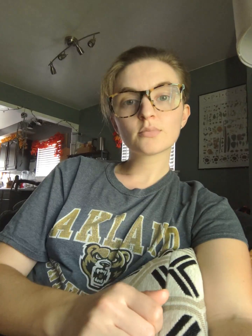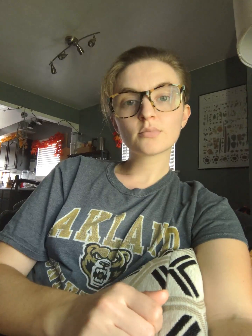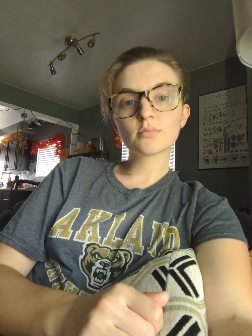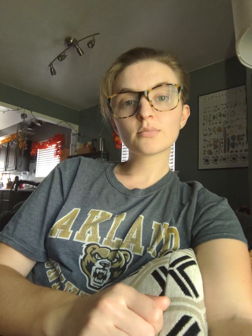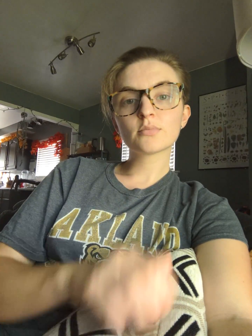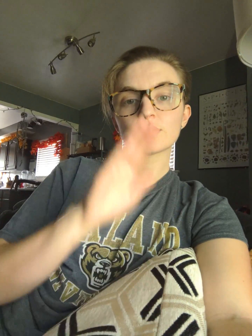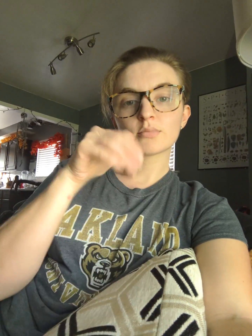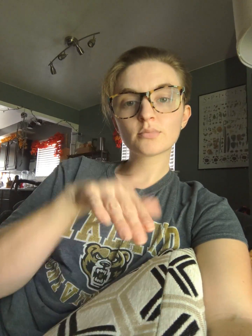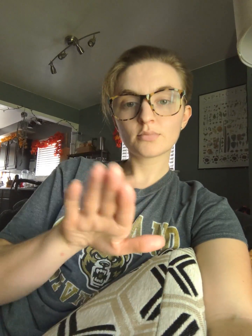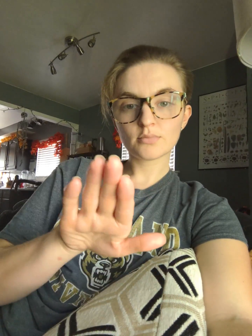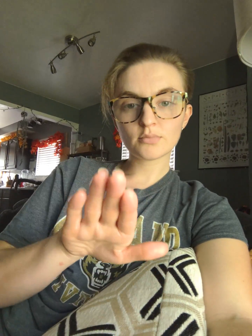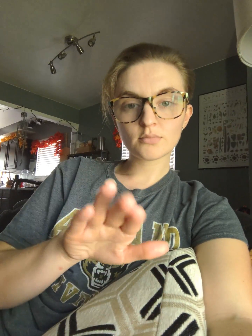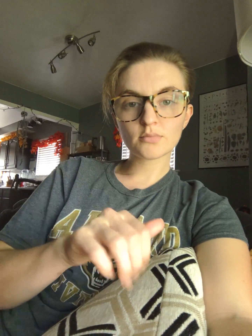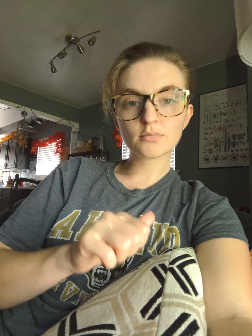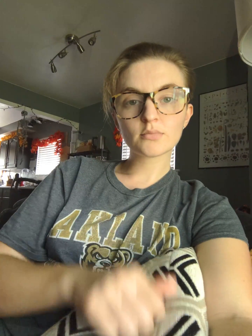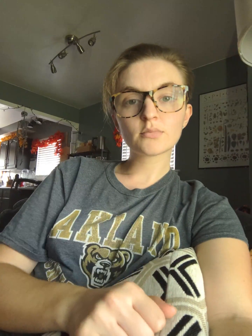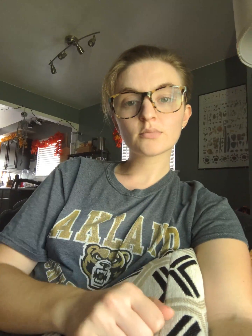enter